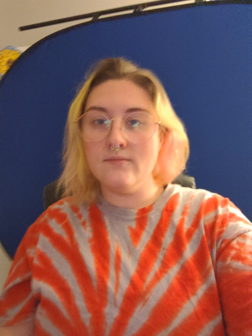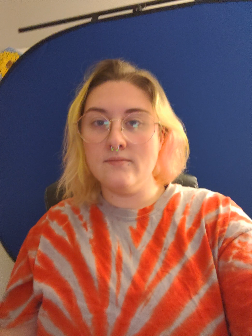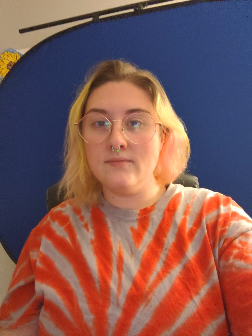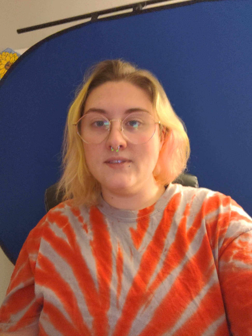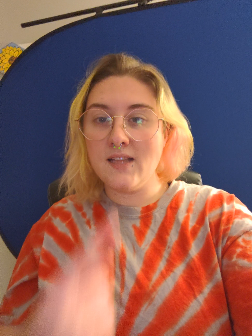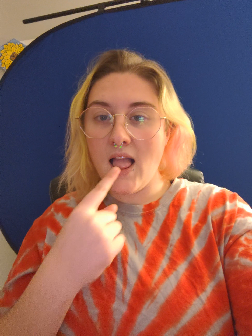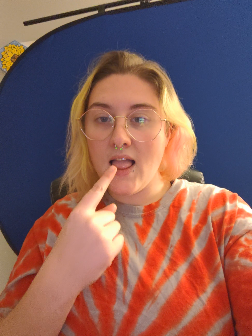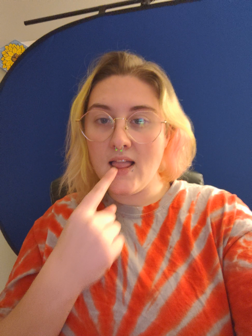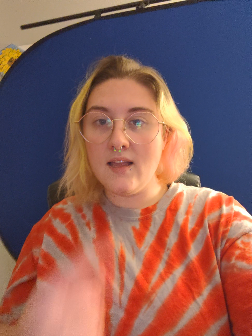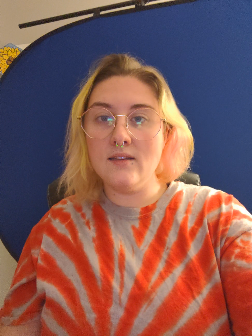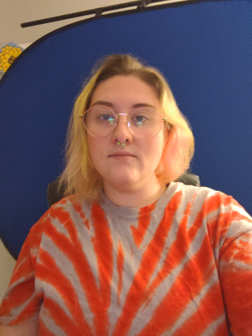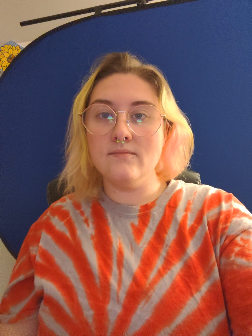tongue